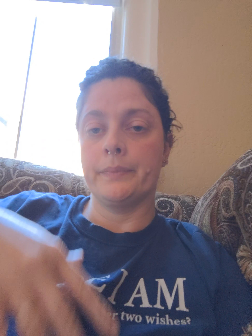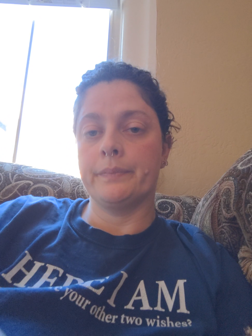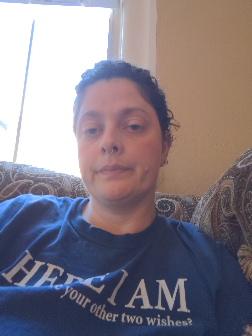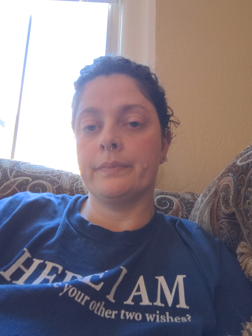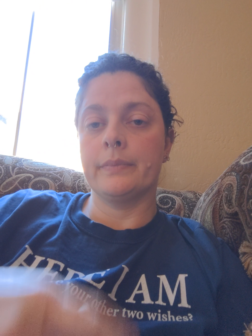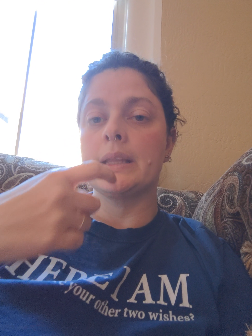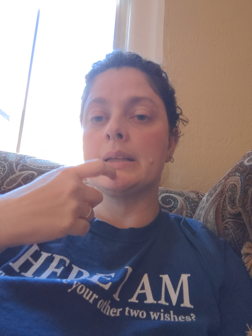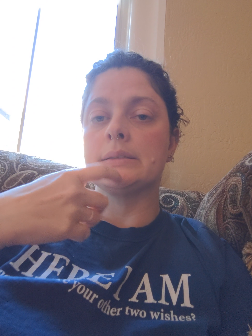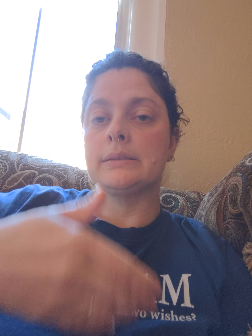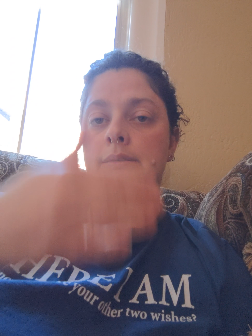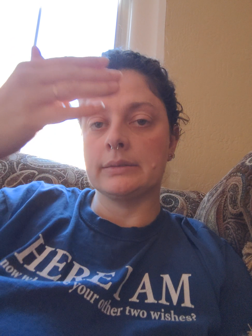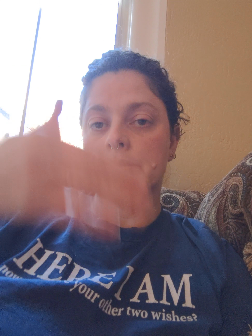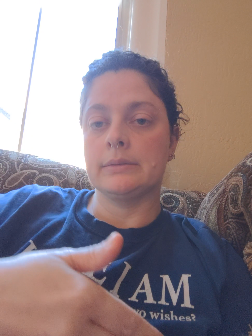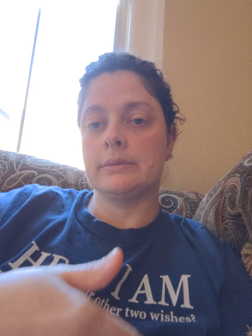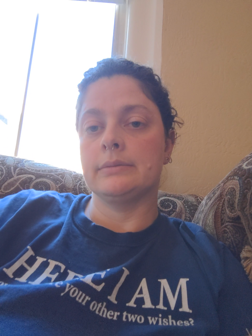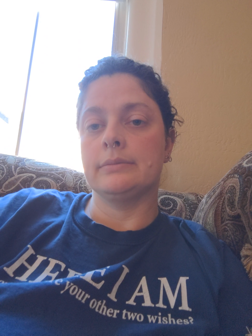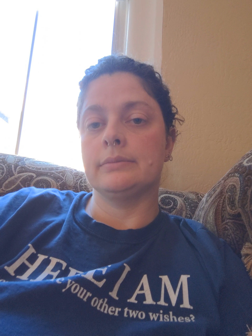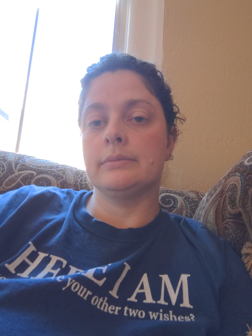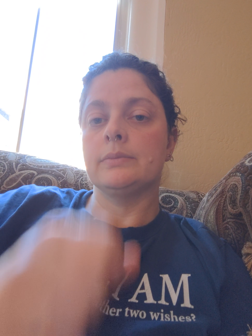window